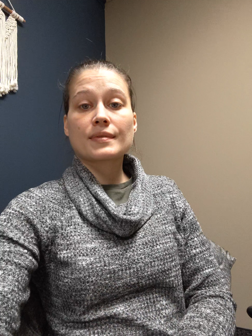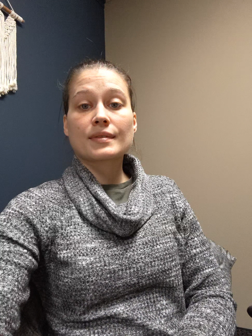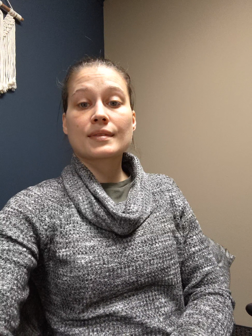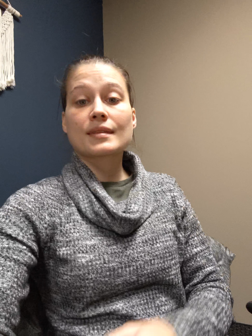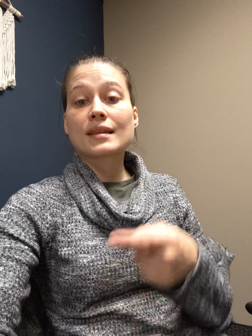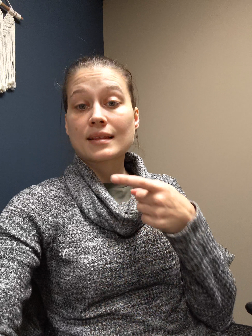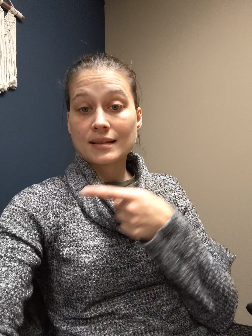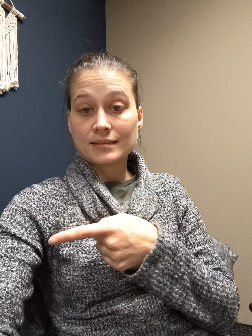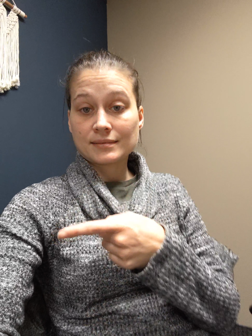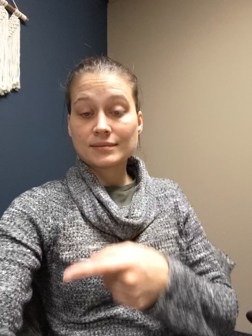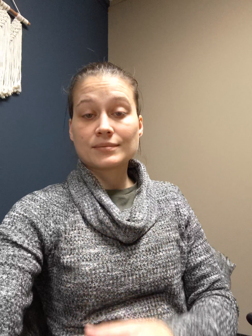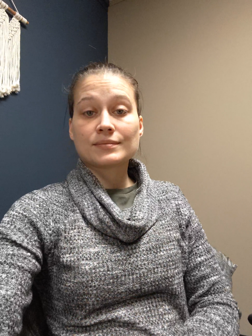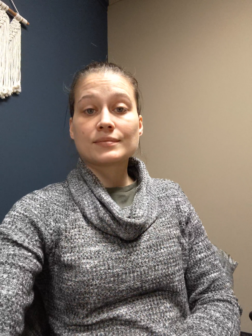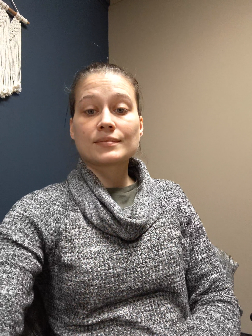he/she/it